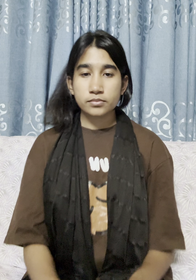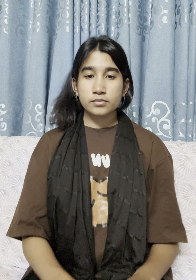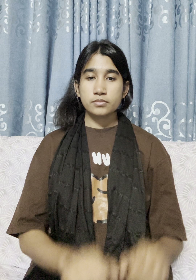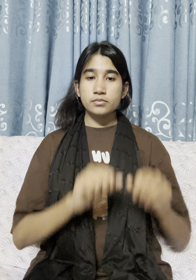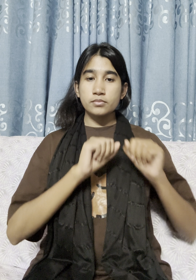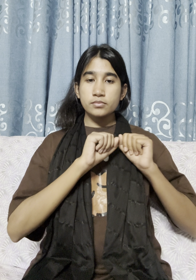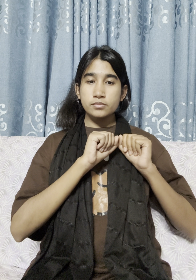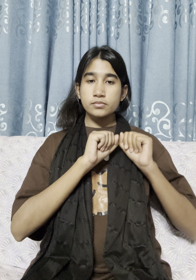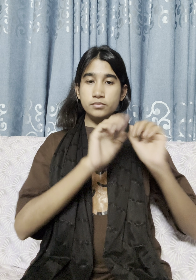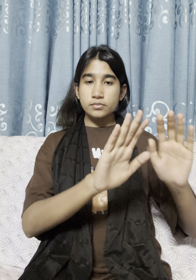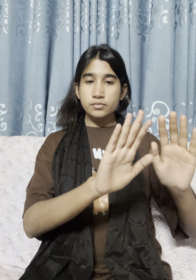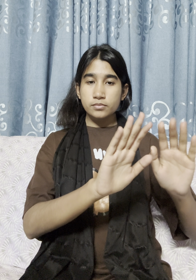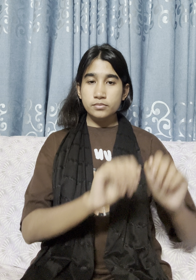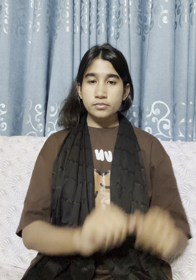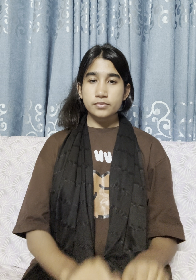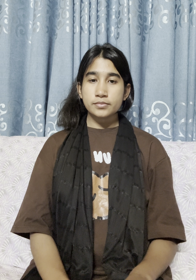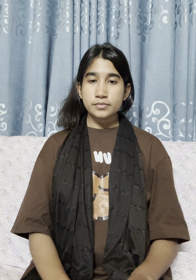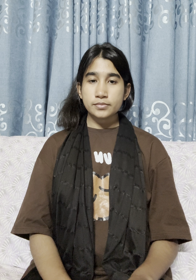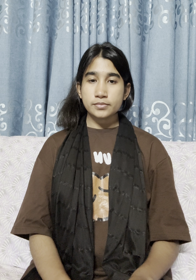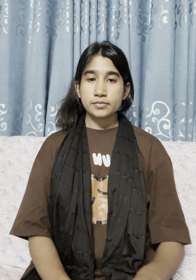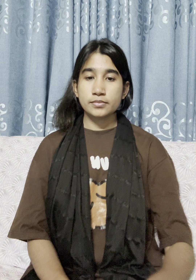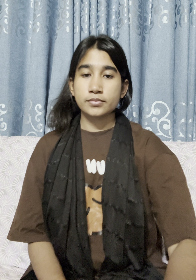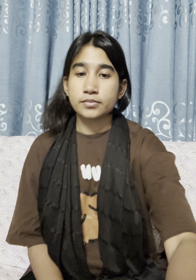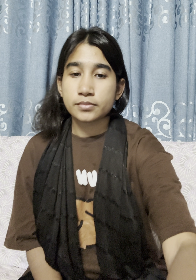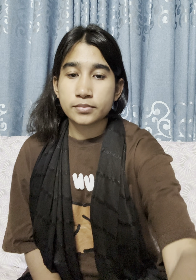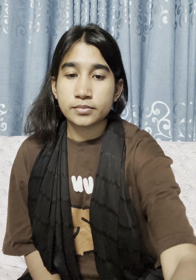ধাক্কা দেওয়া